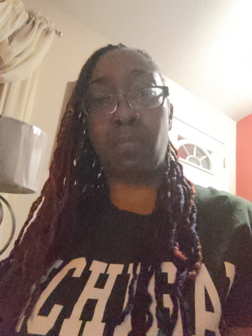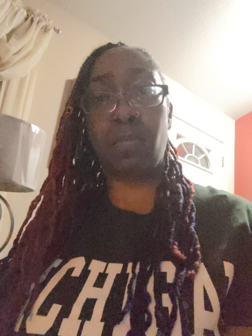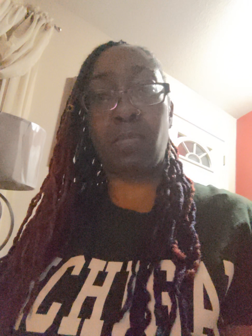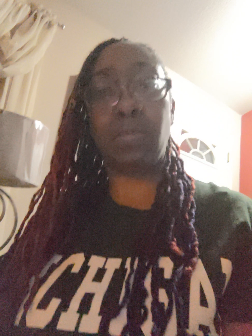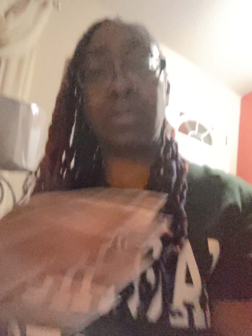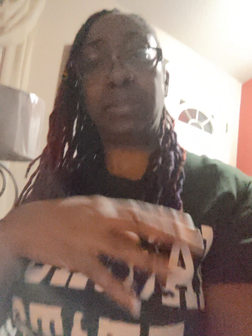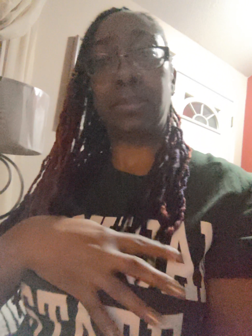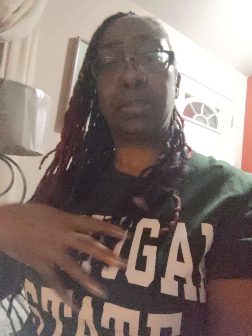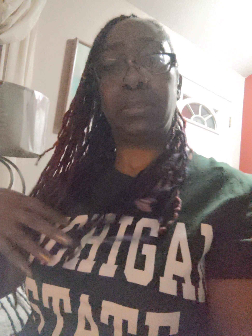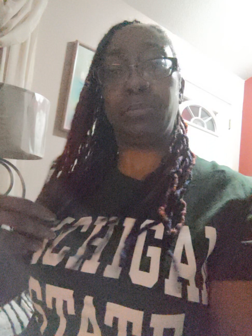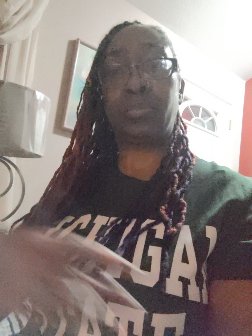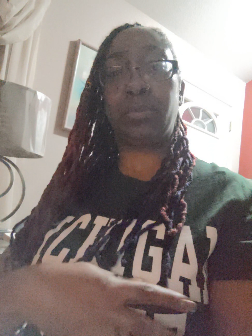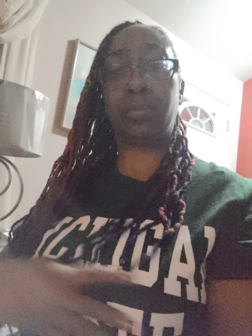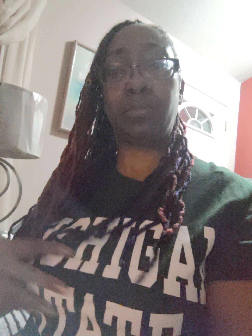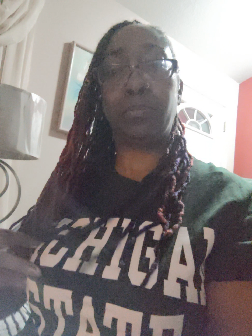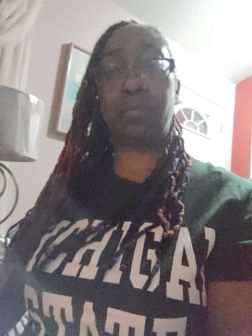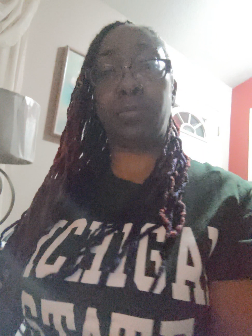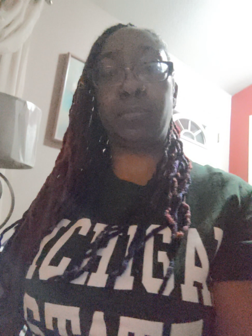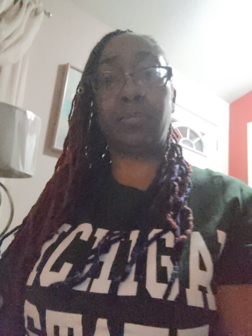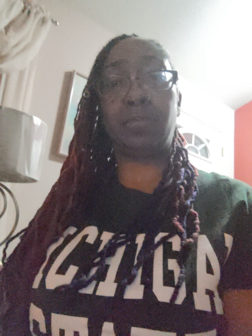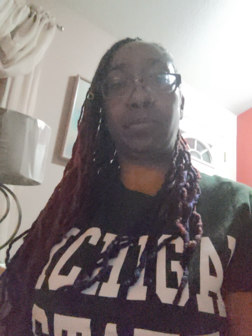zebra